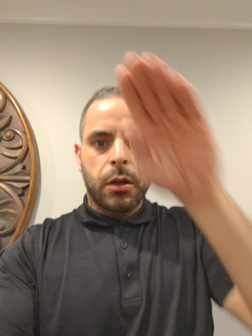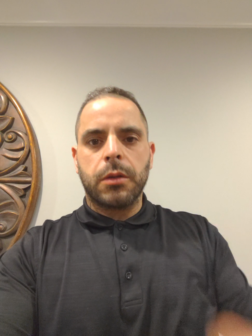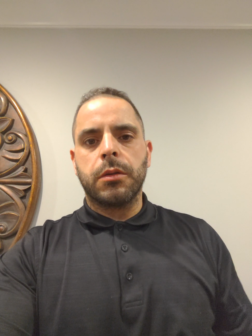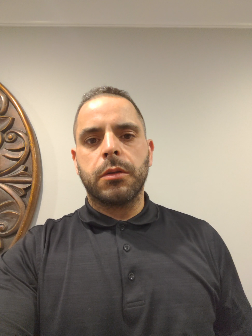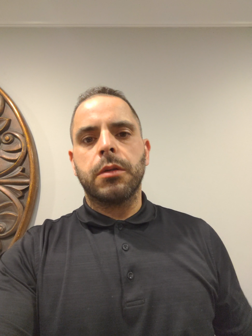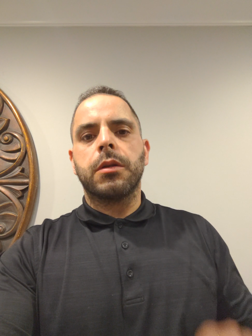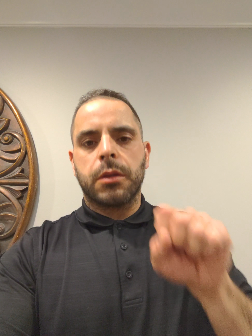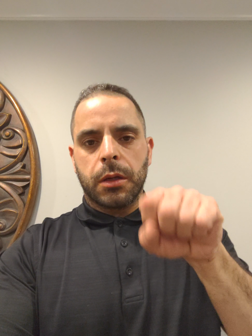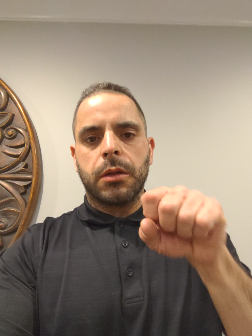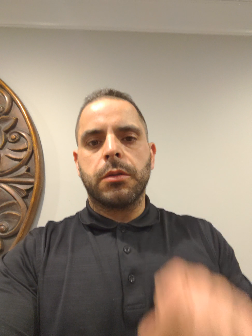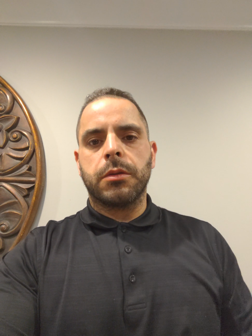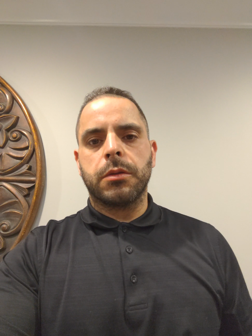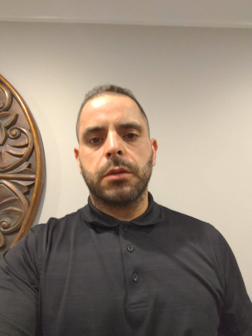yes